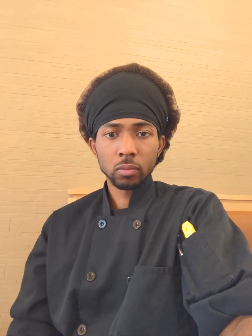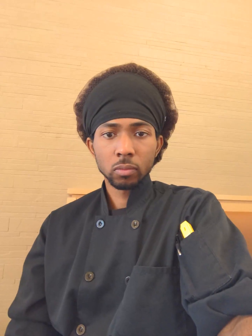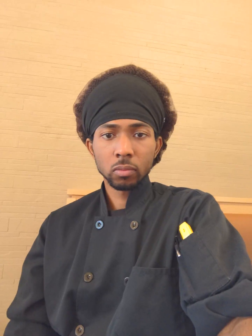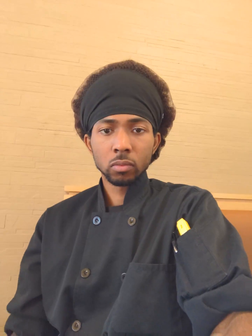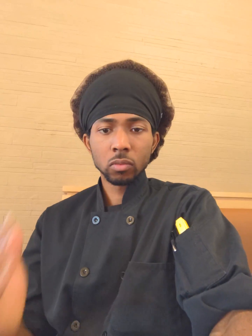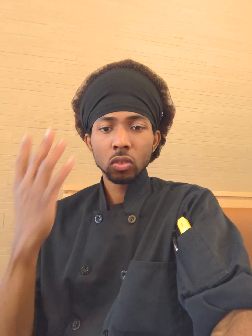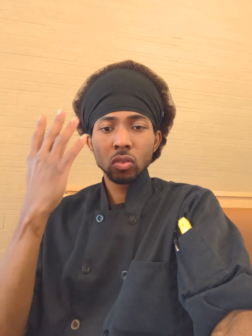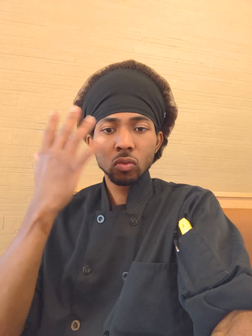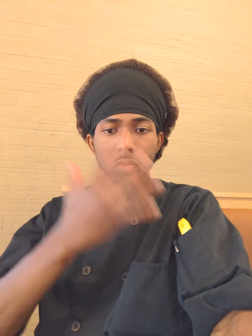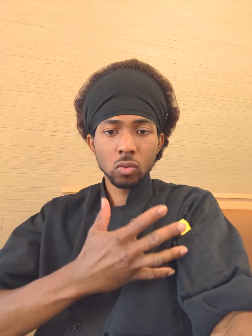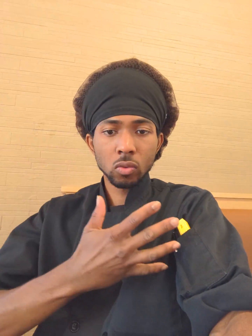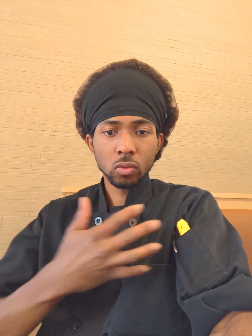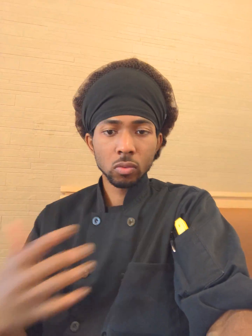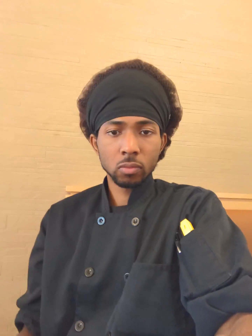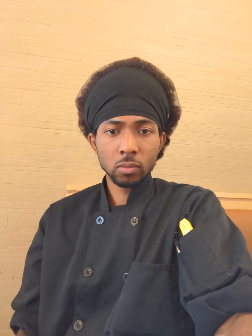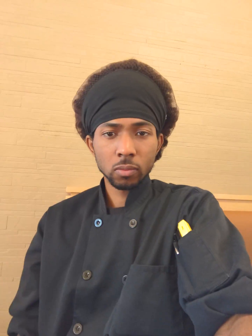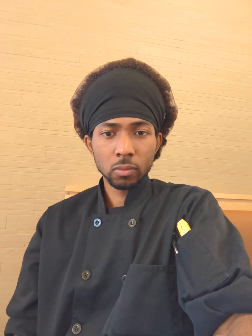dark